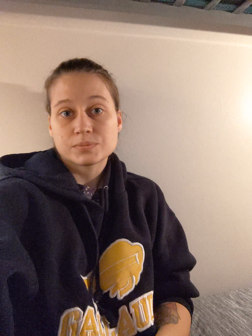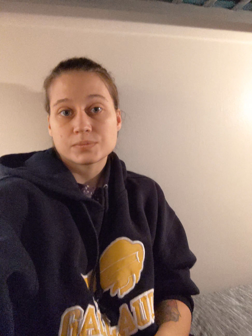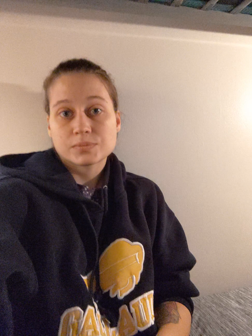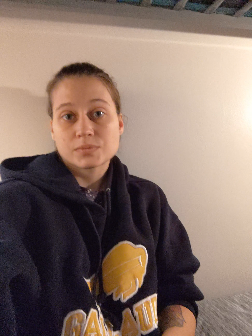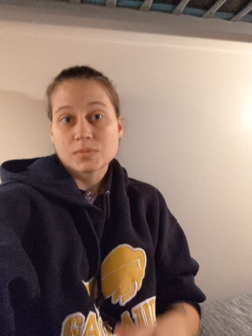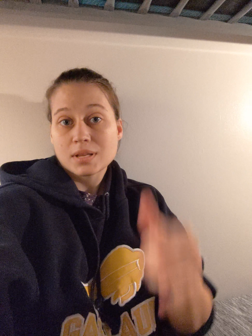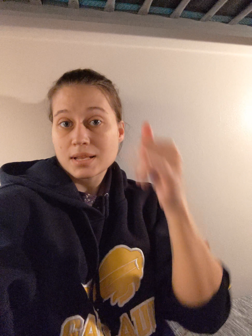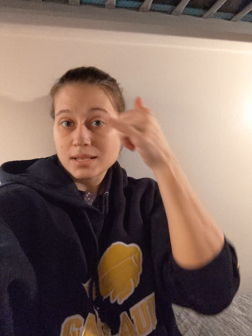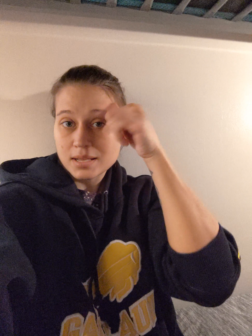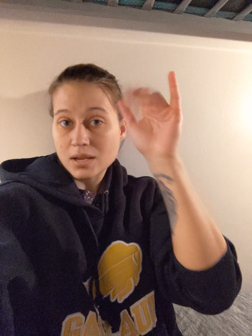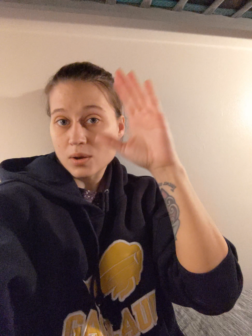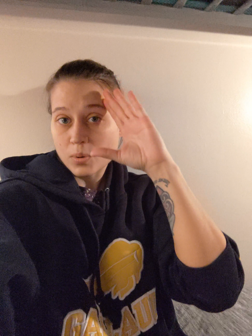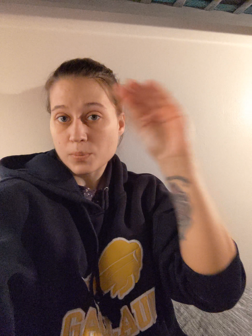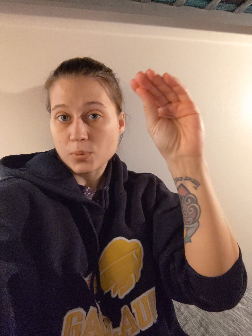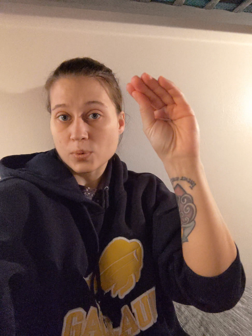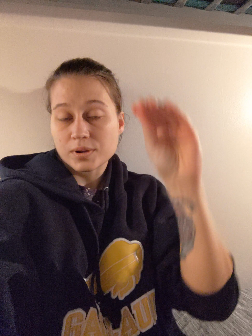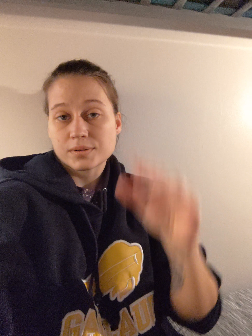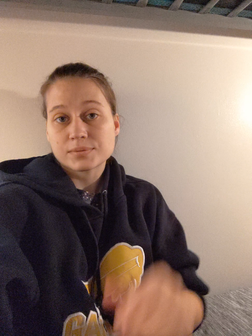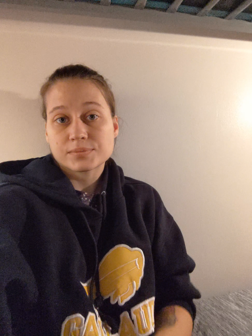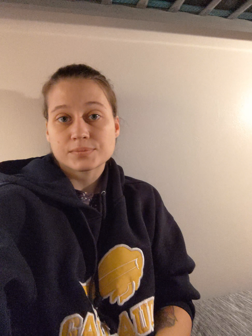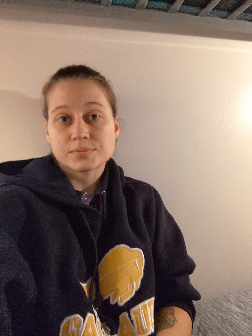cowboy